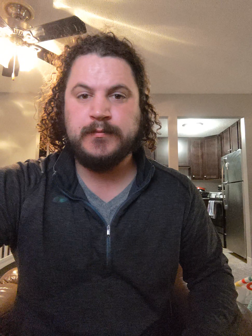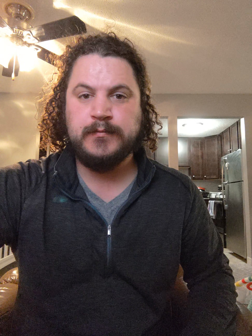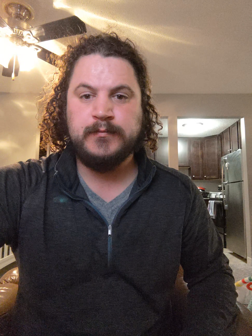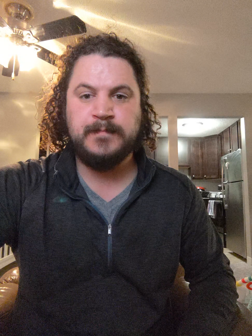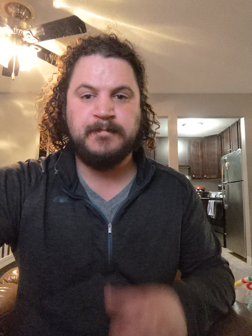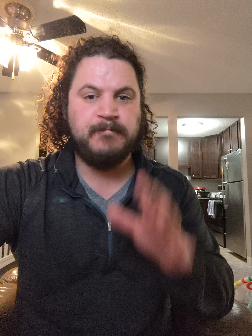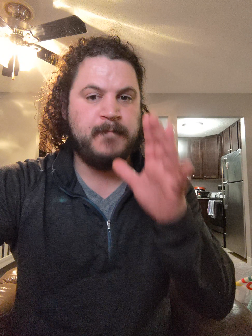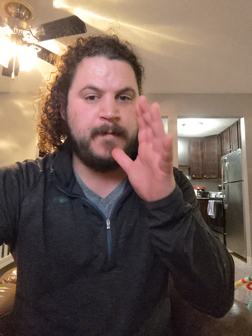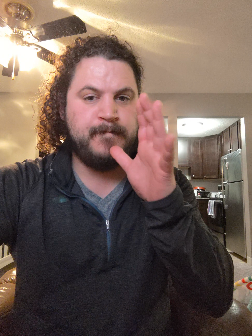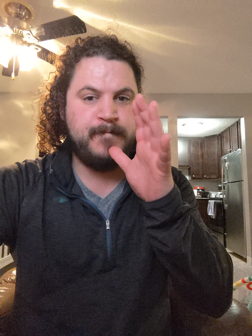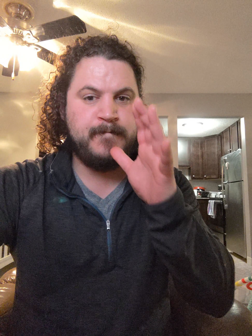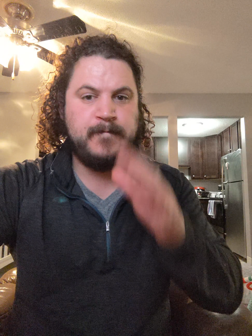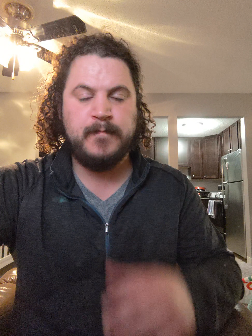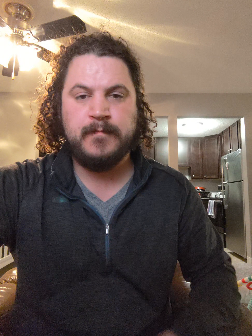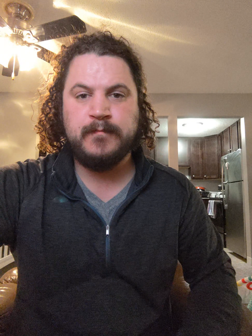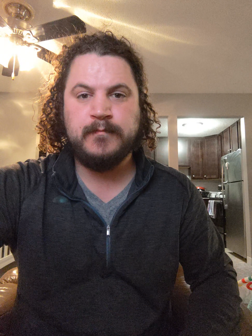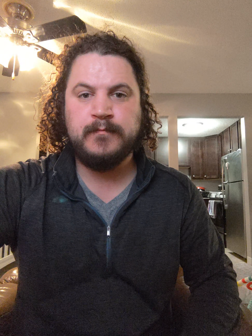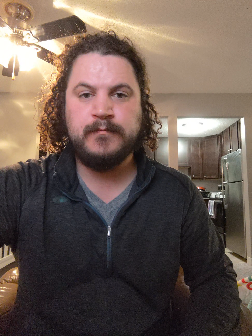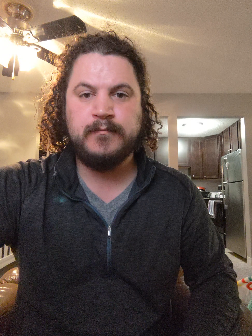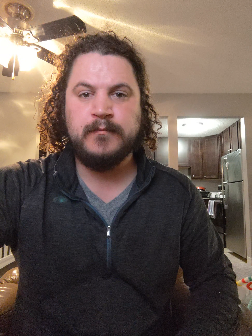mom